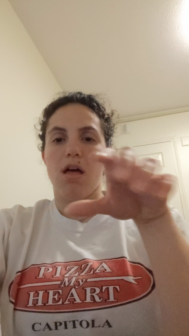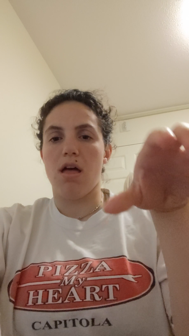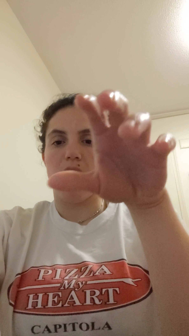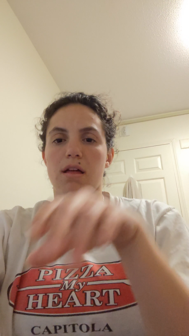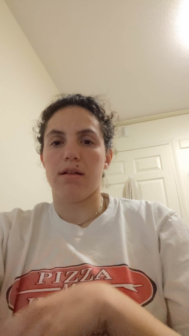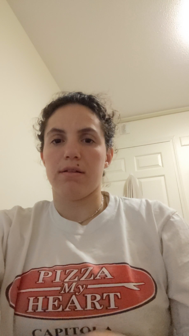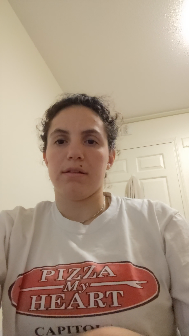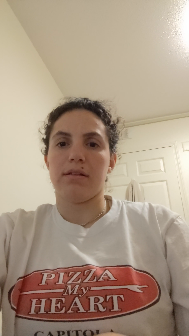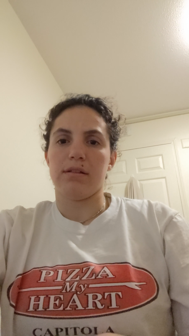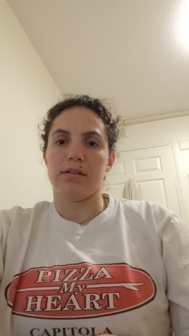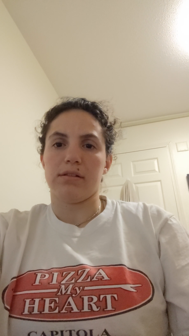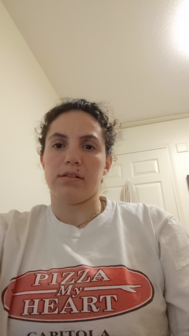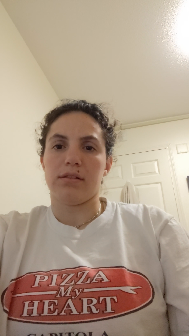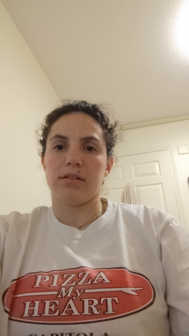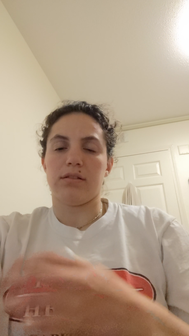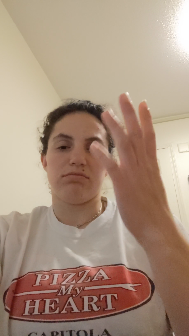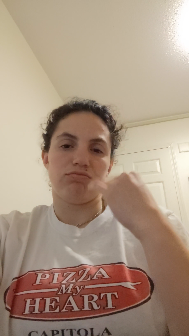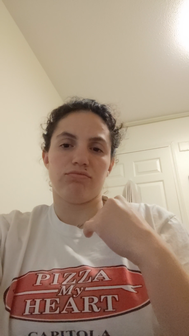asleep